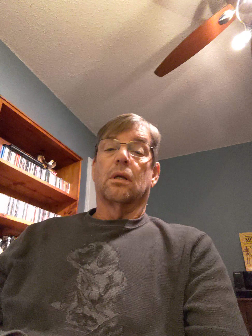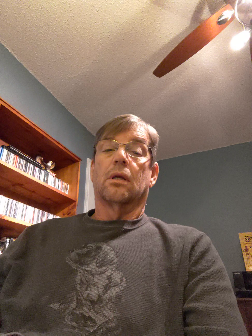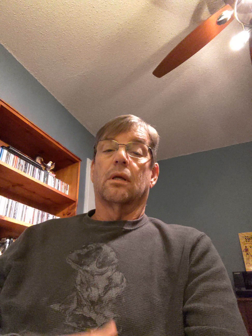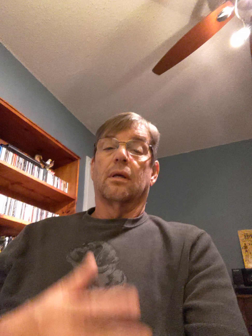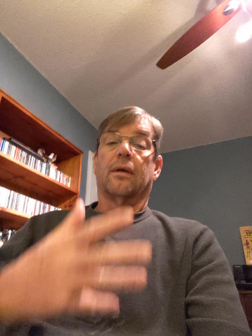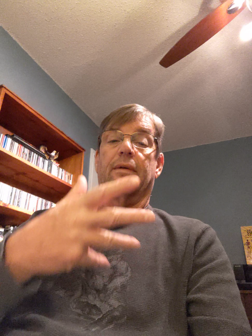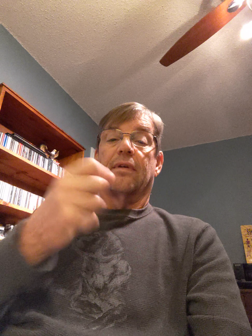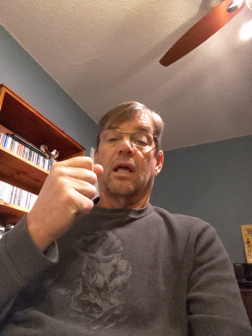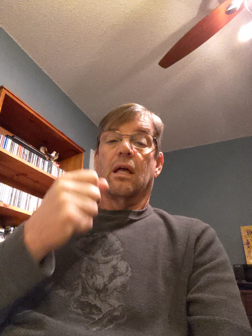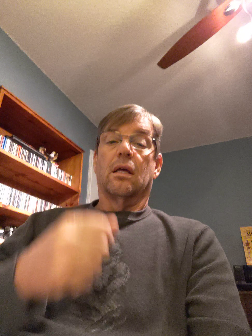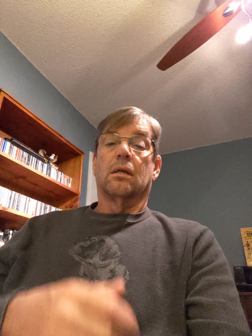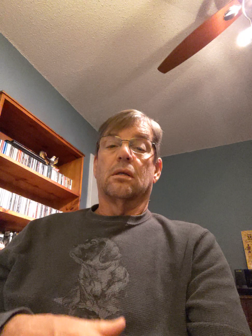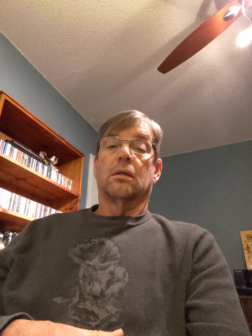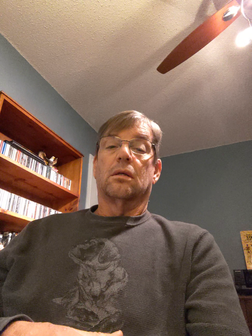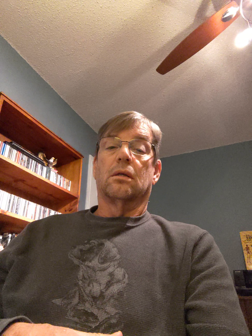fast